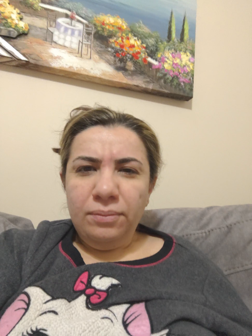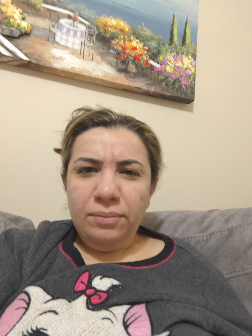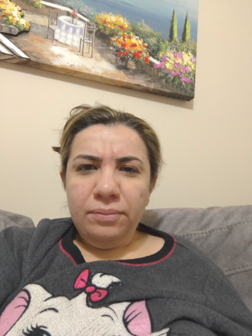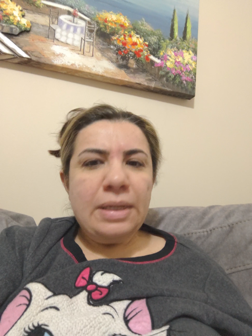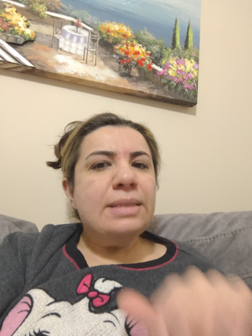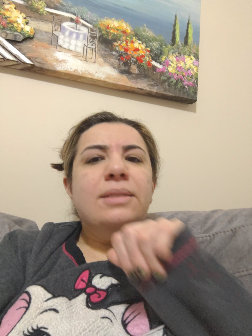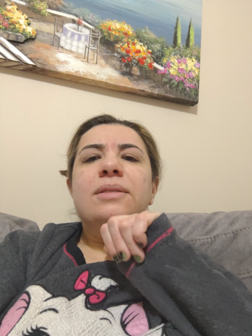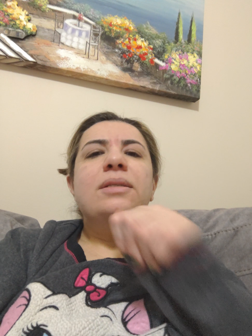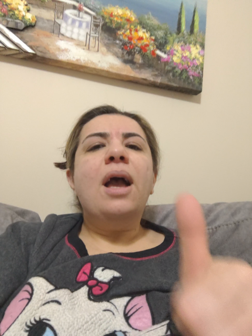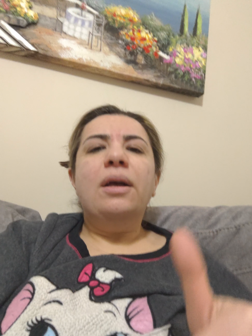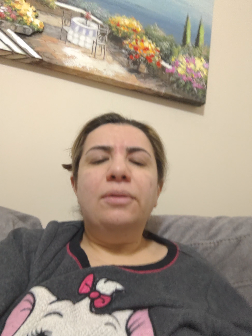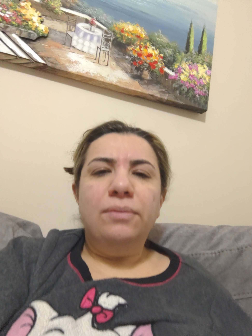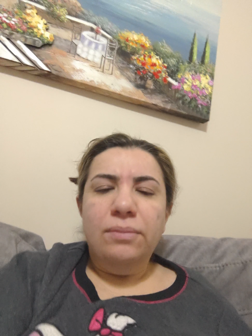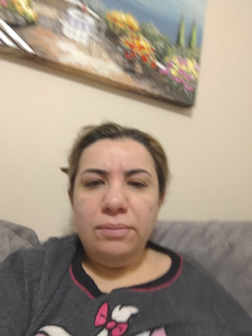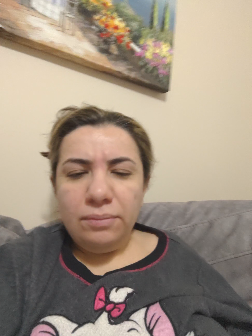not